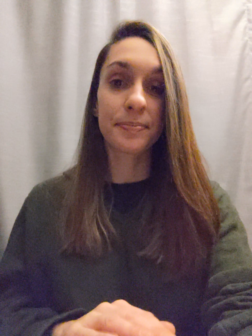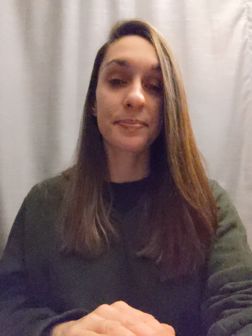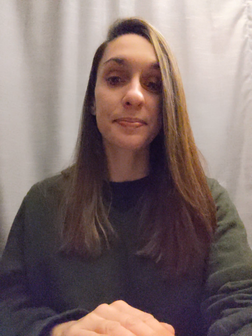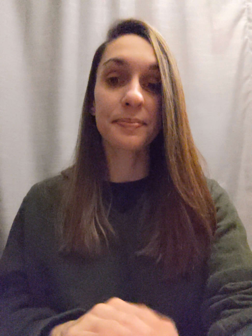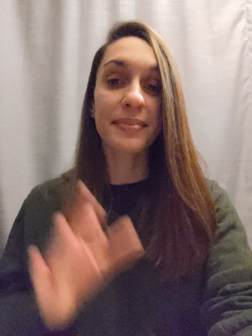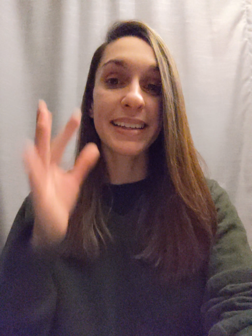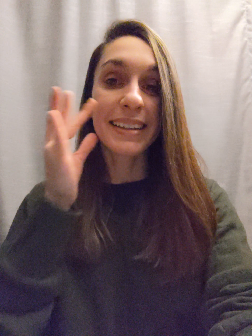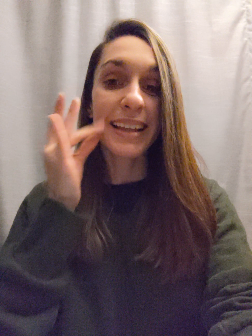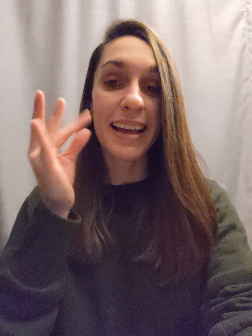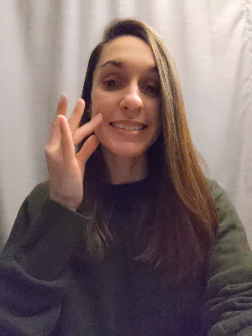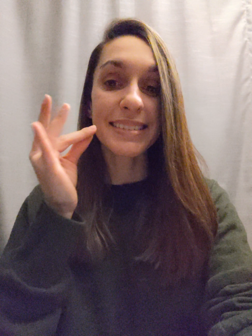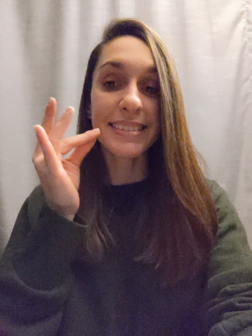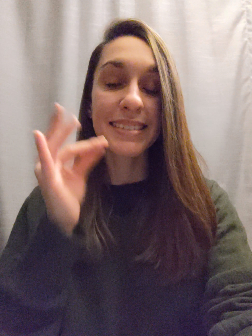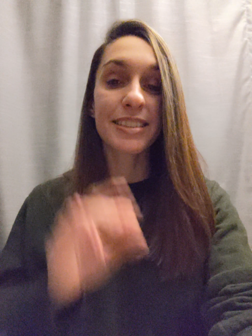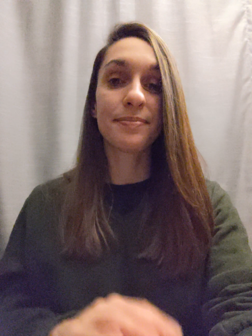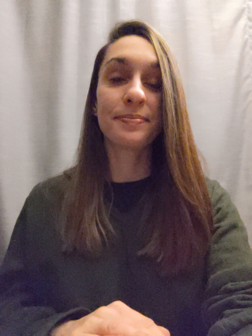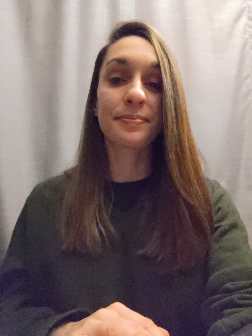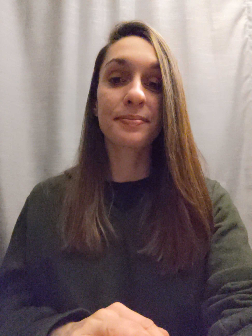cat